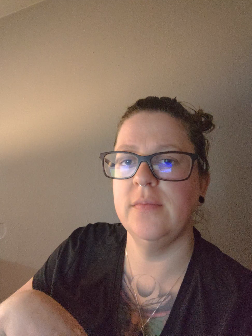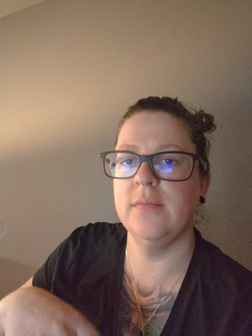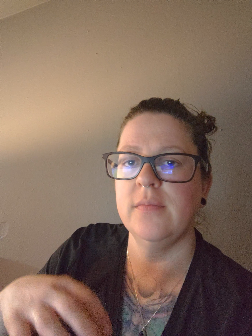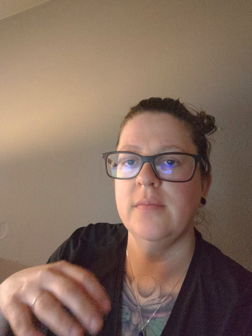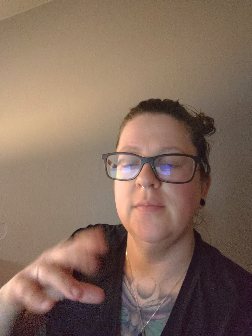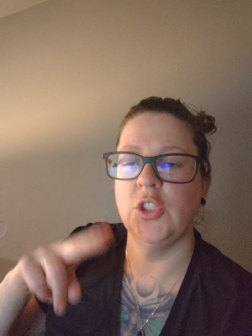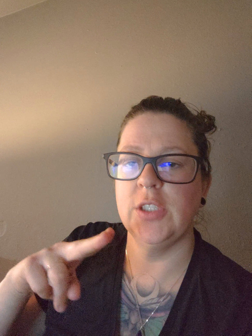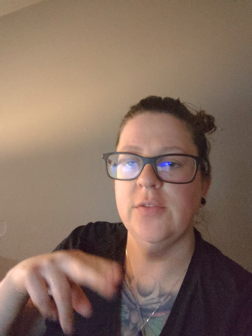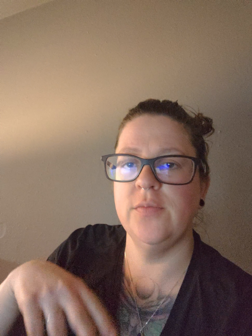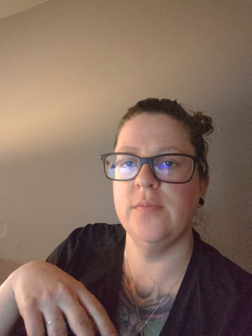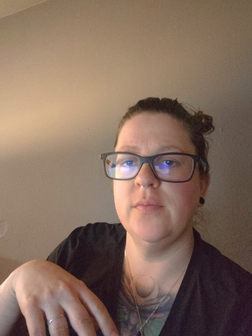chair